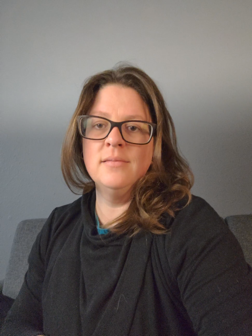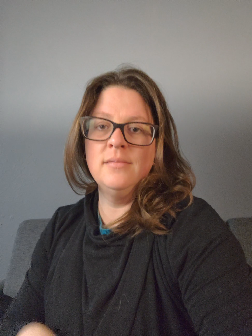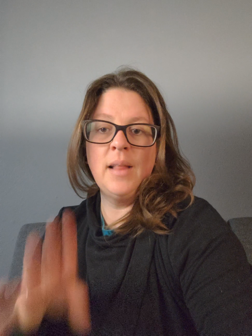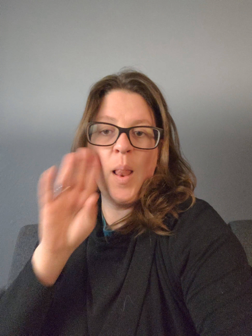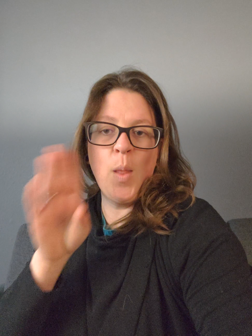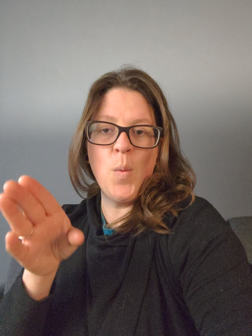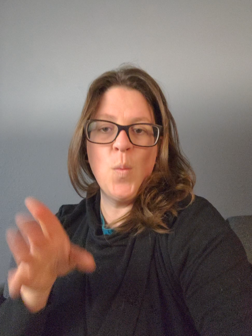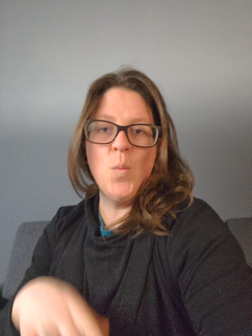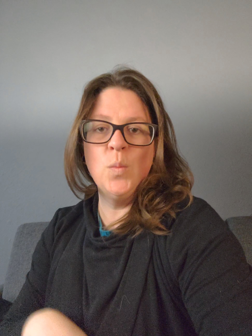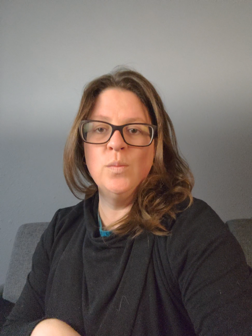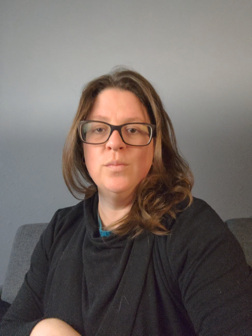hello